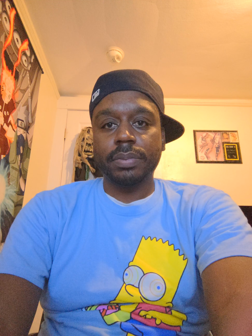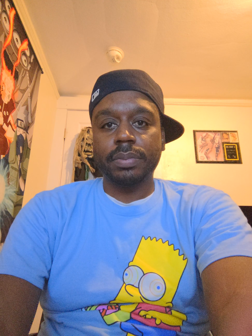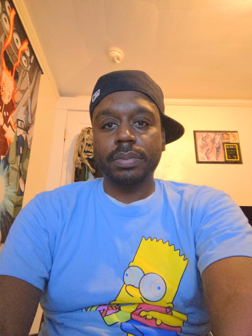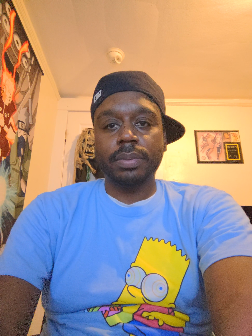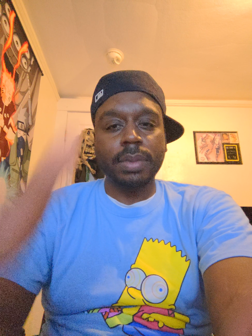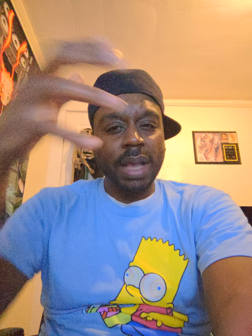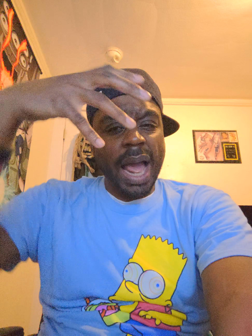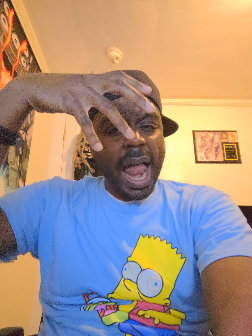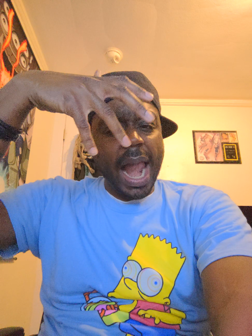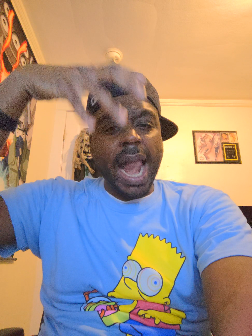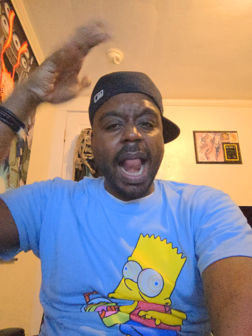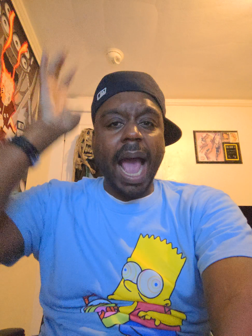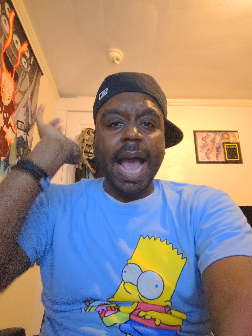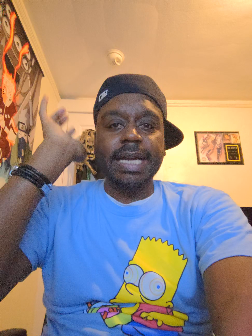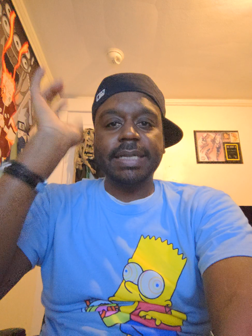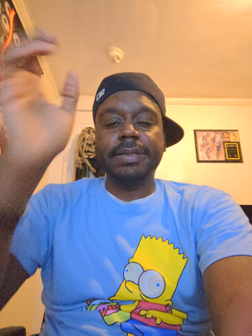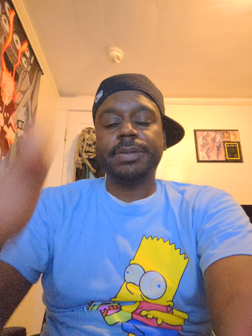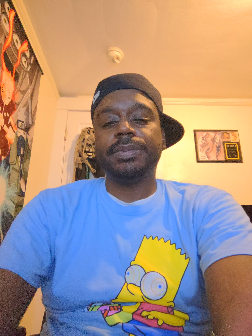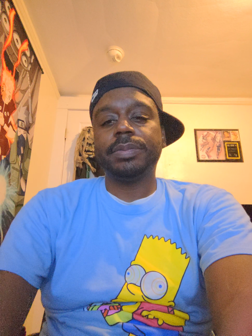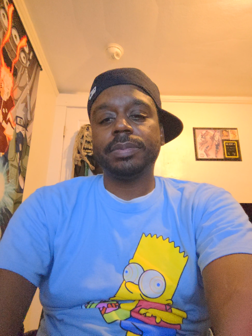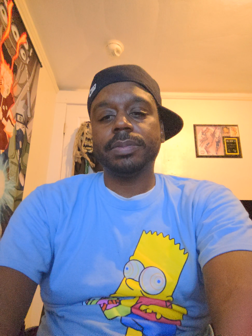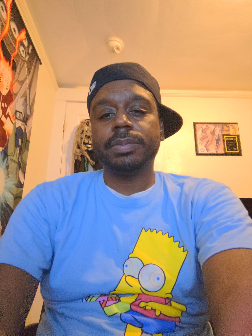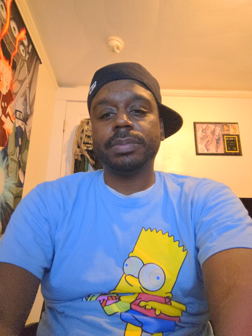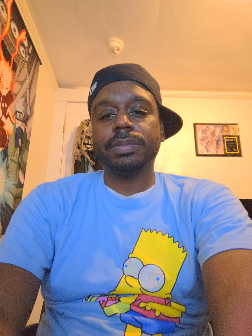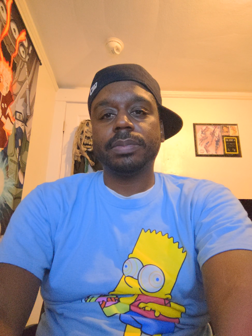lion